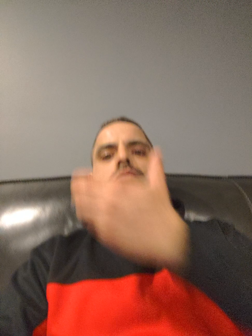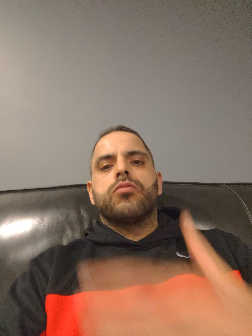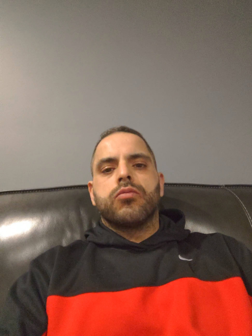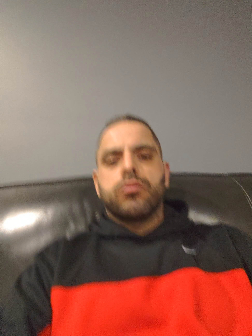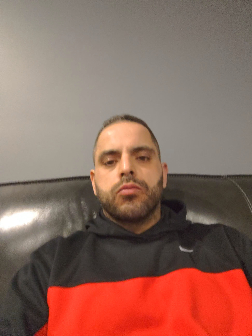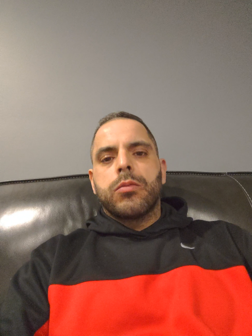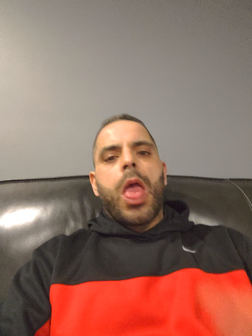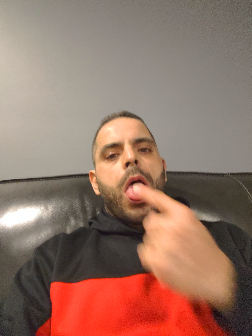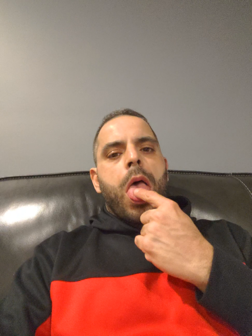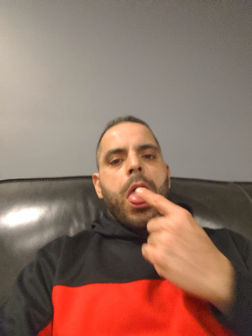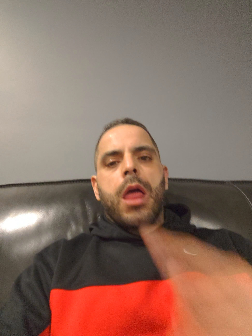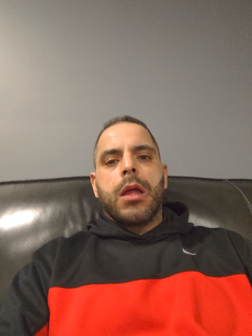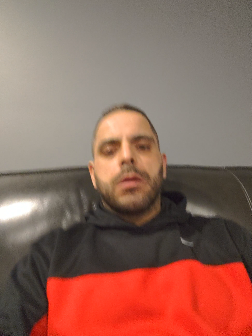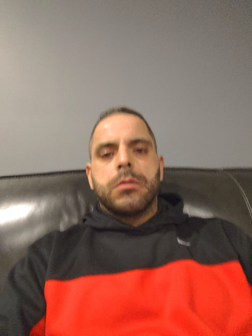tongue